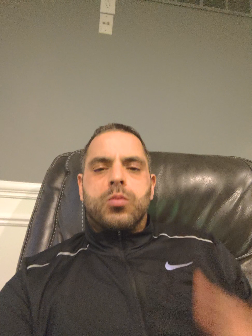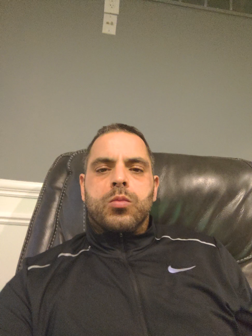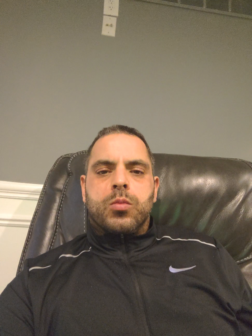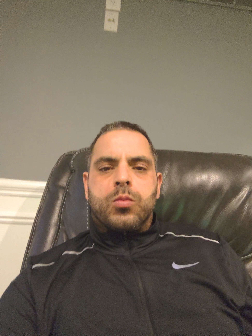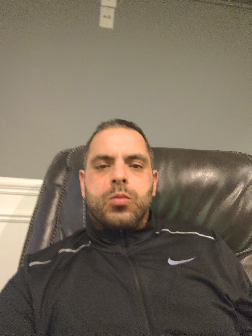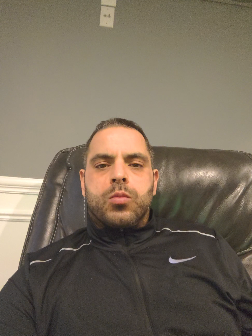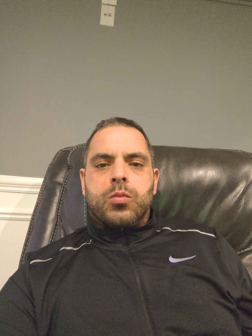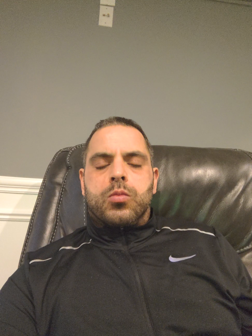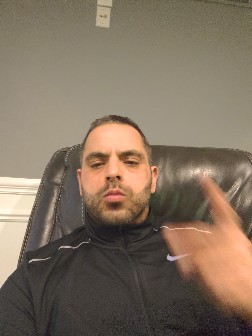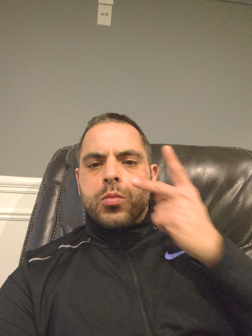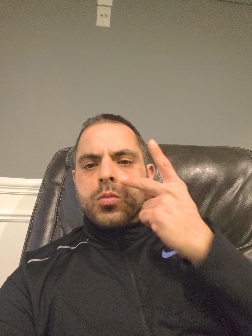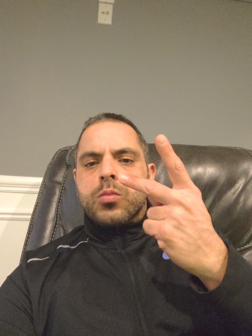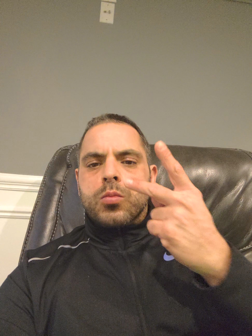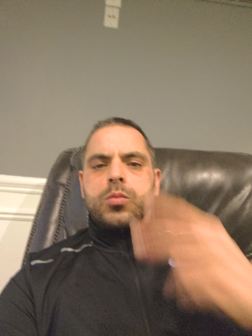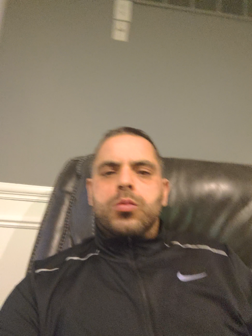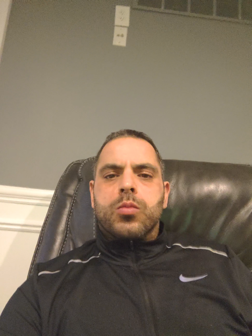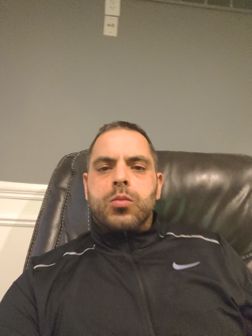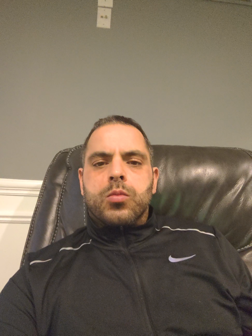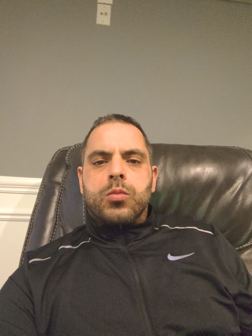look